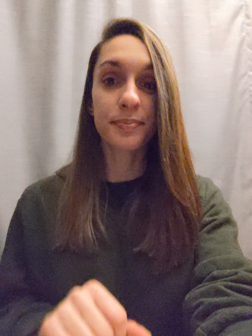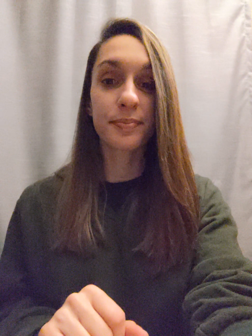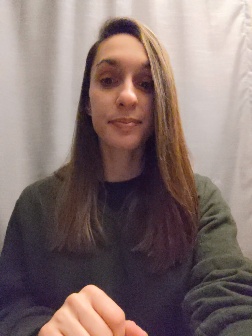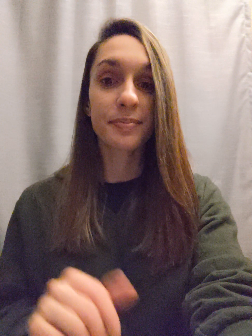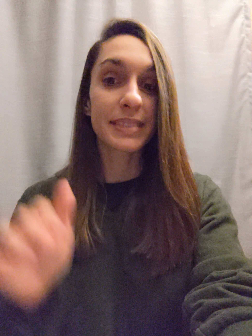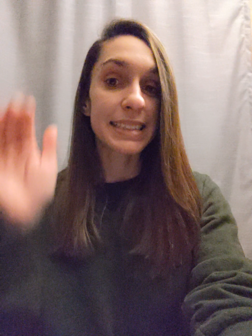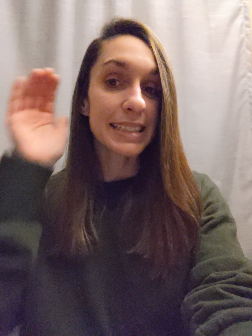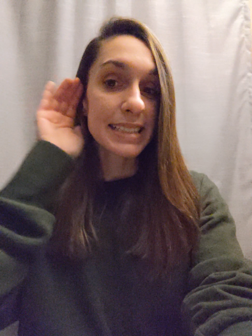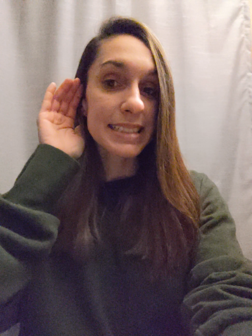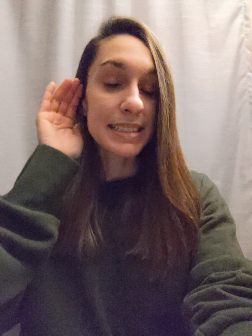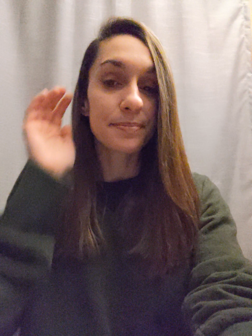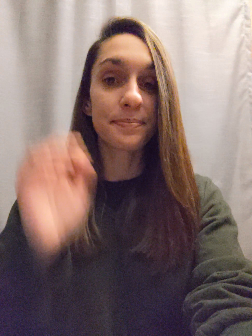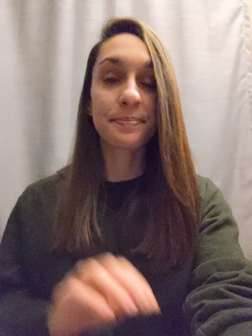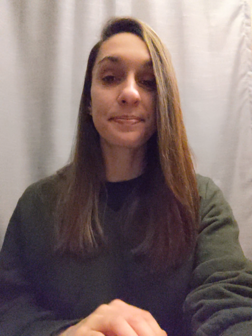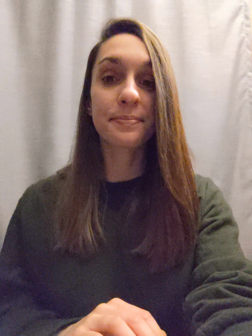listen